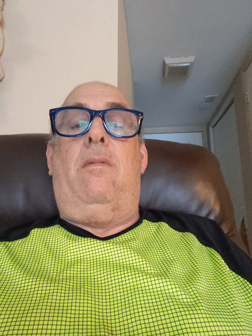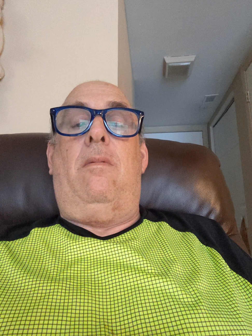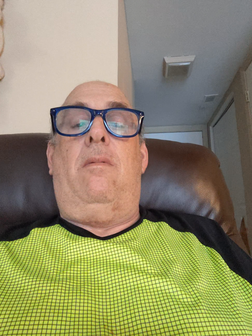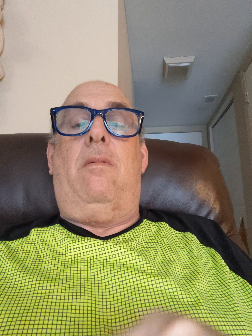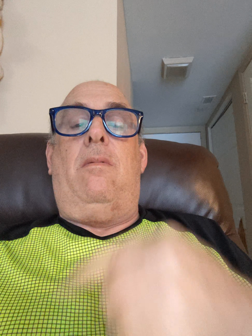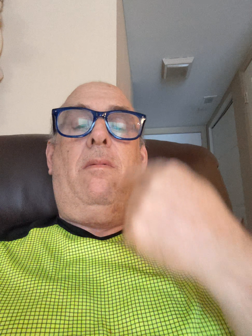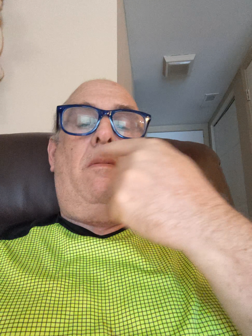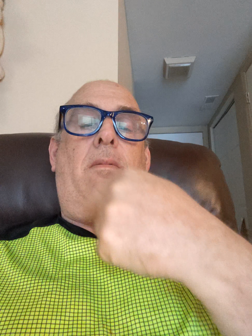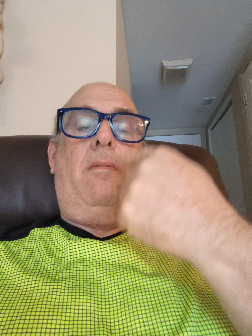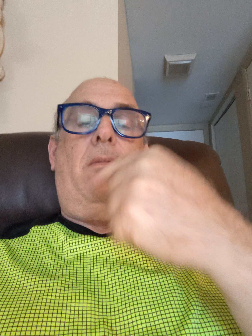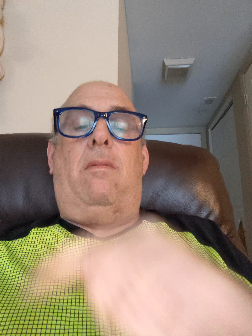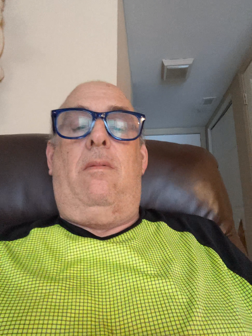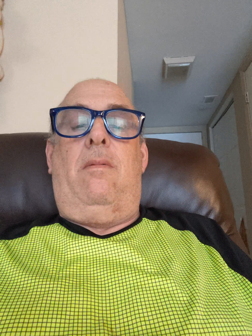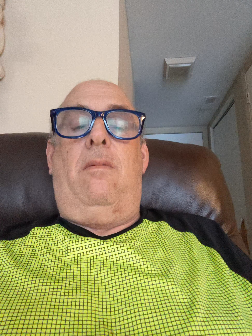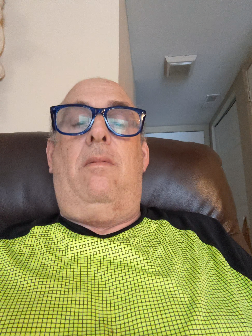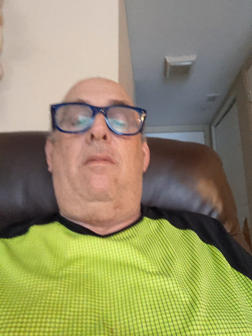mouth